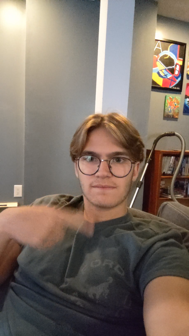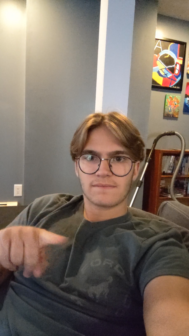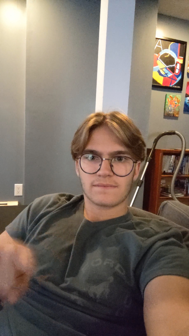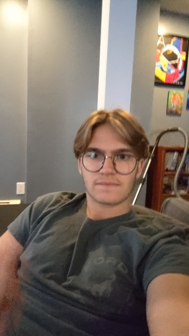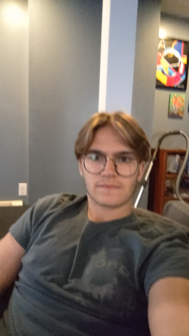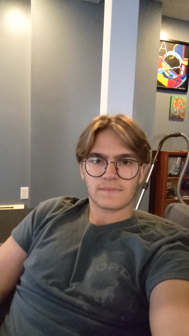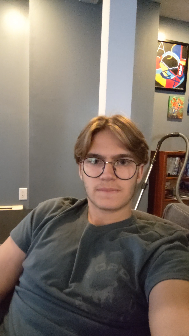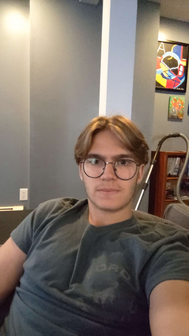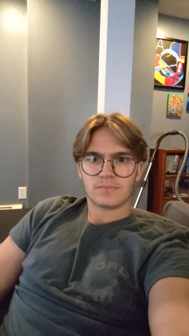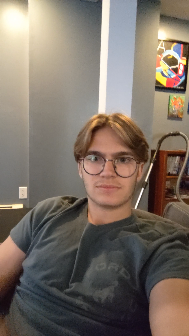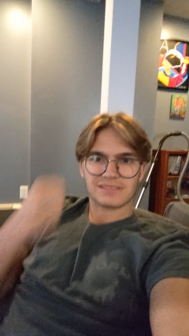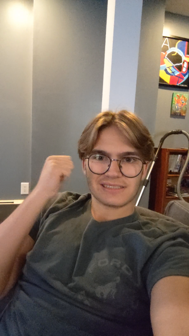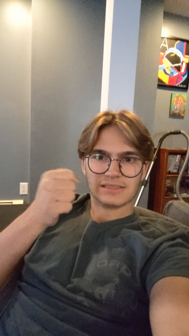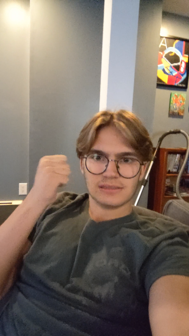hit